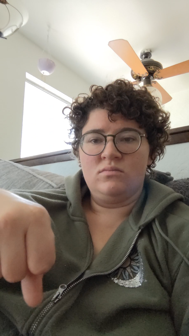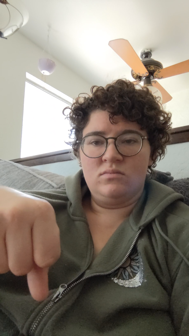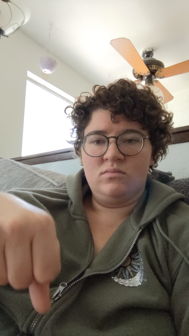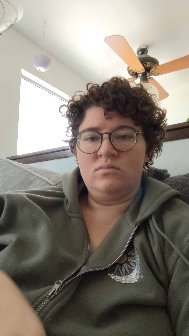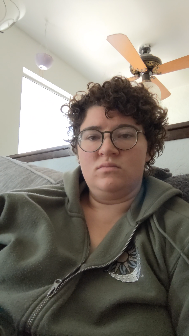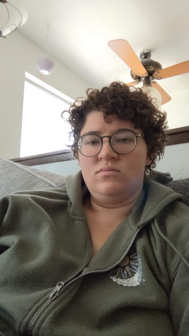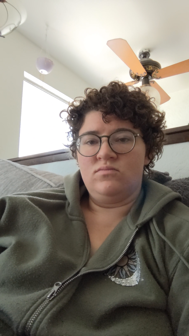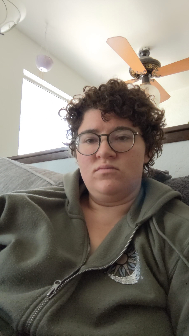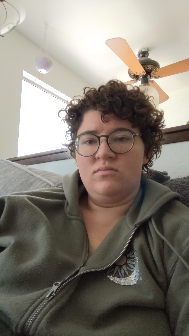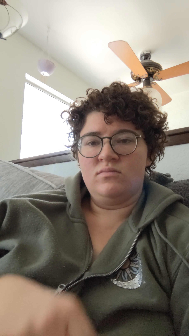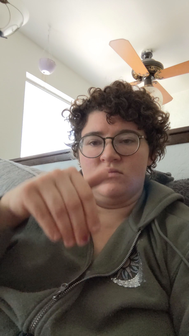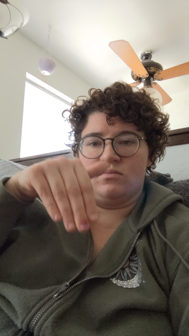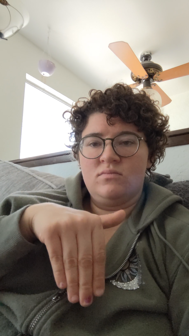night night